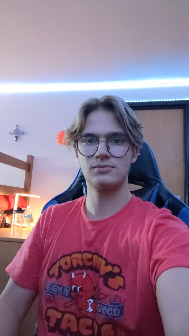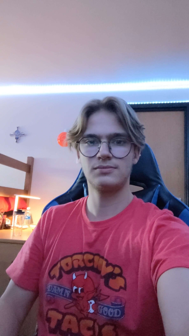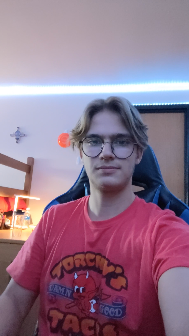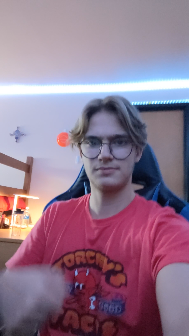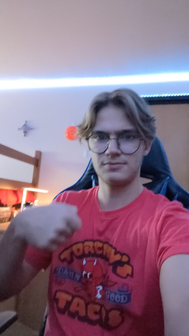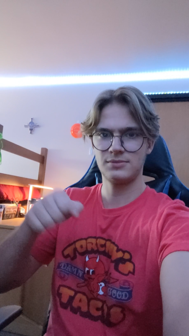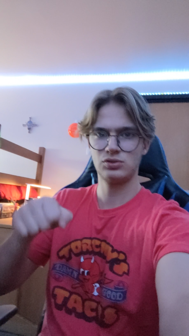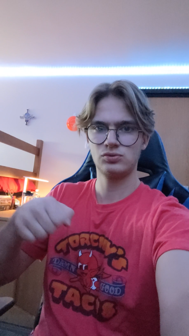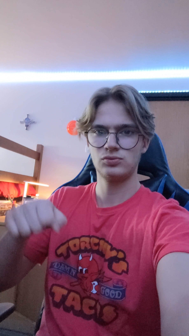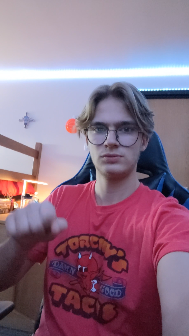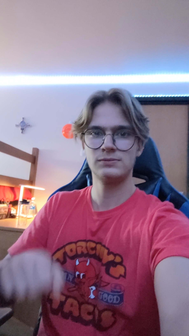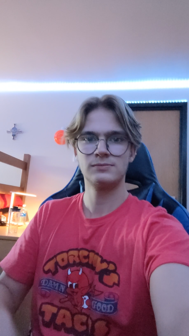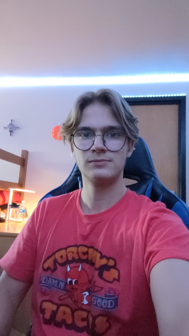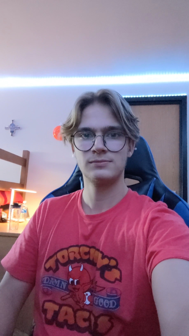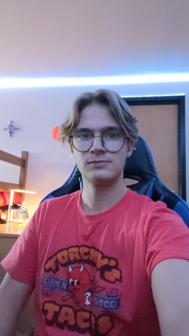motorcycle